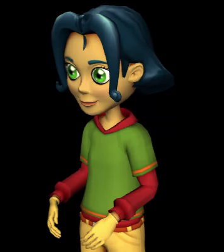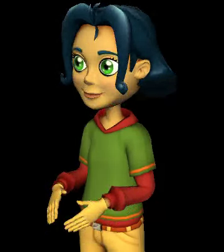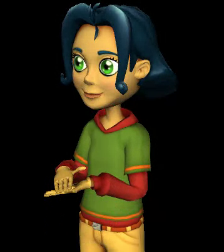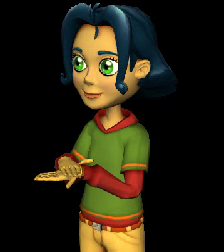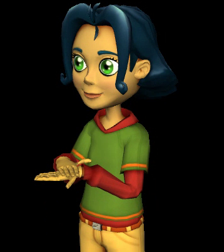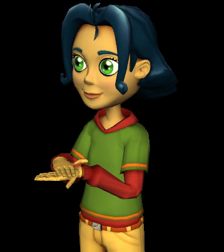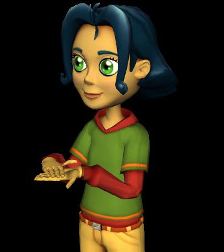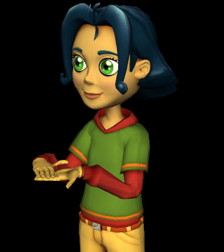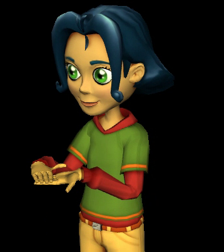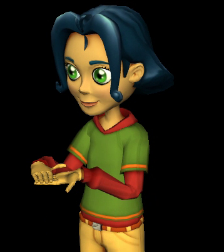ناعم